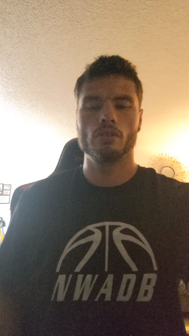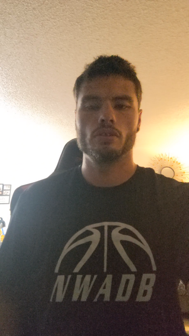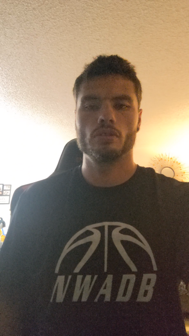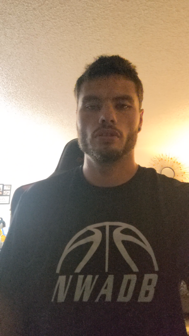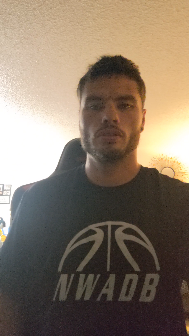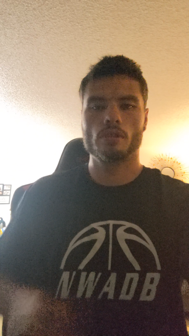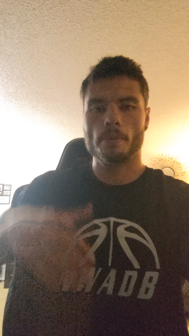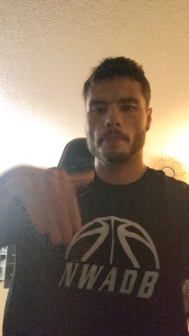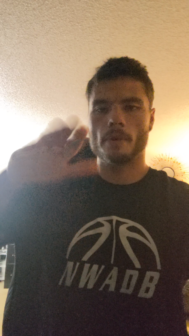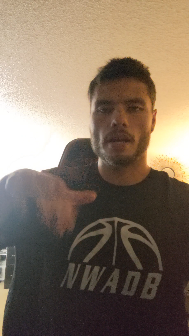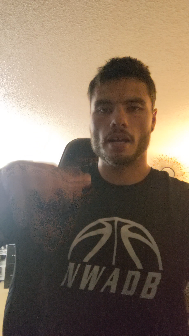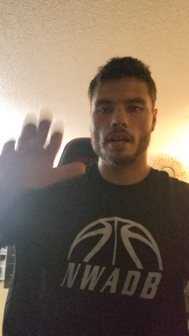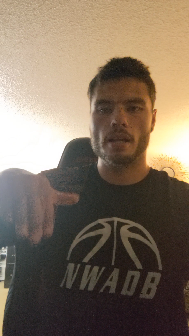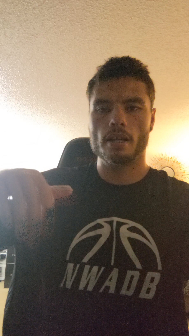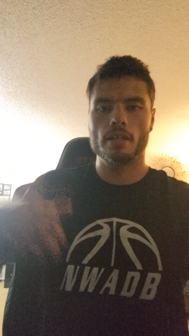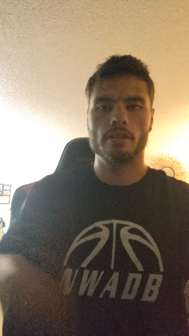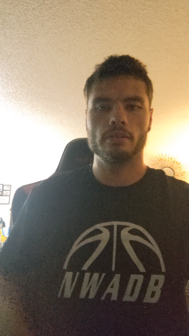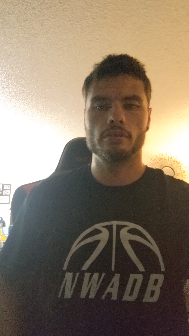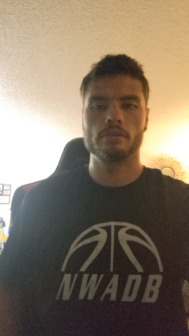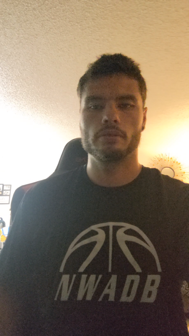paint